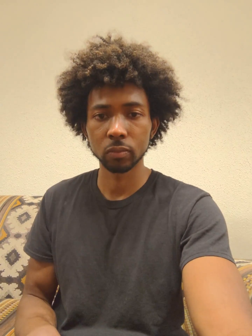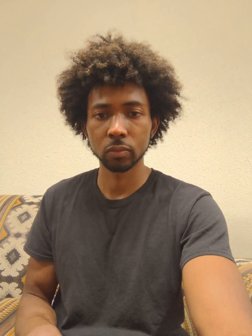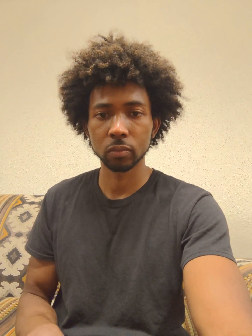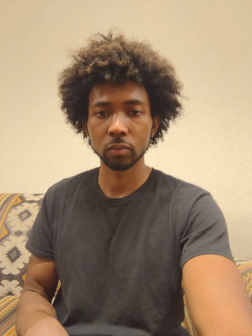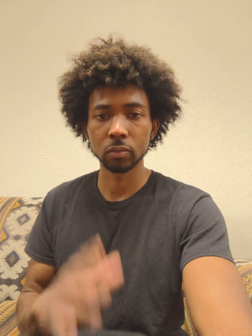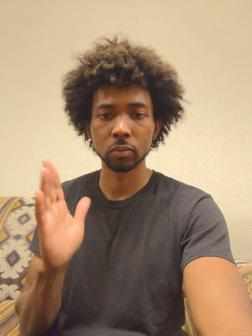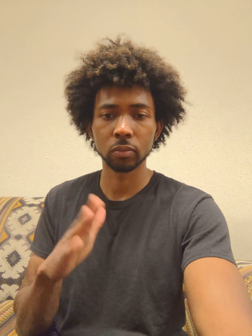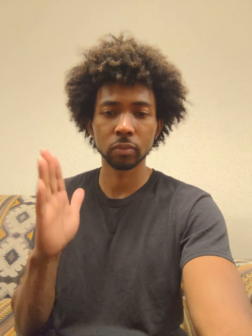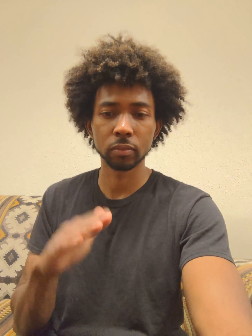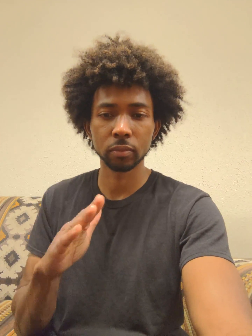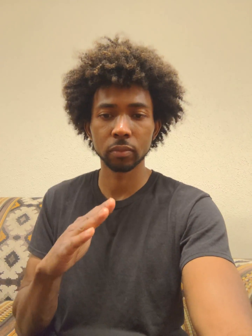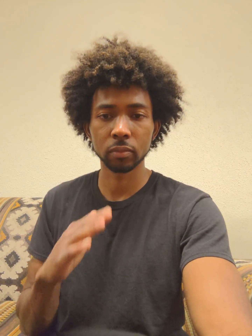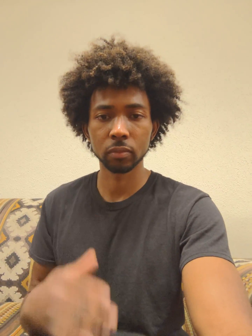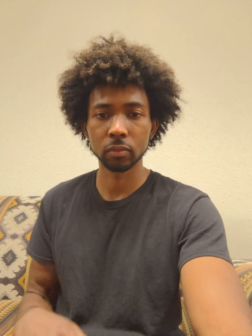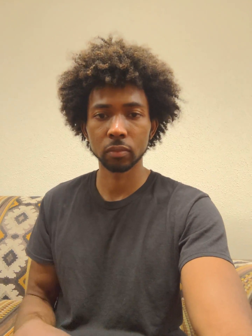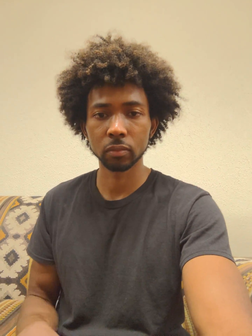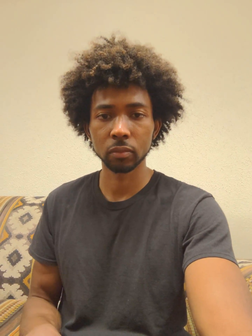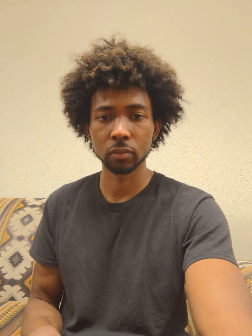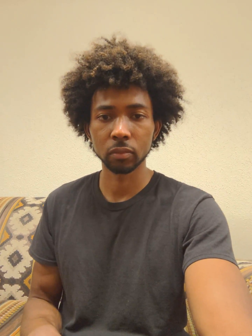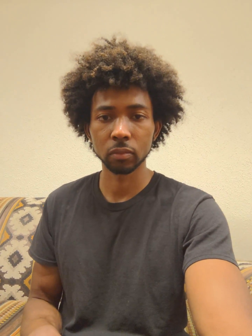clap